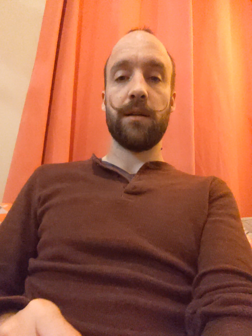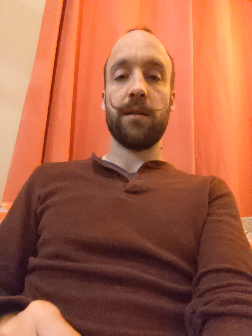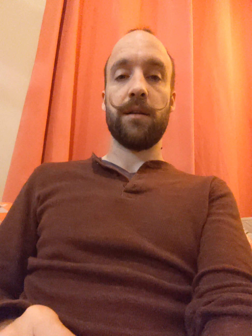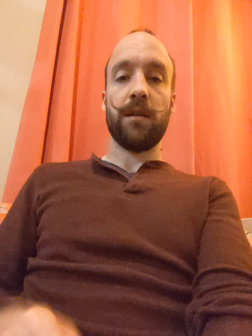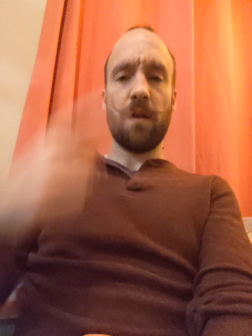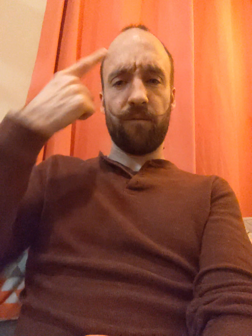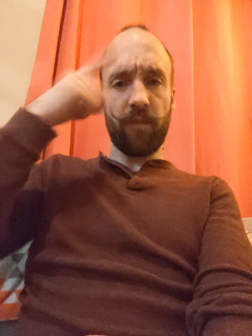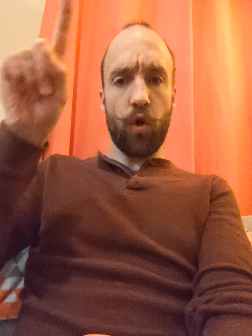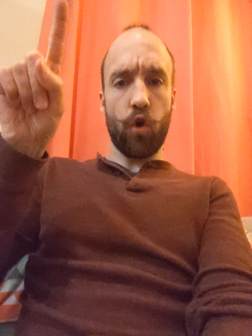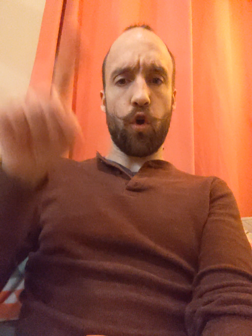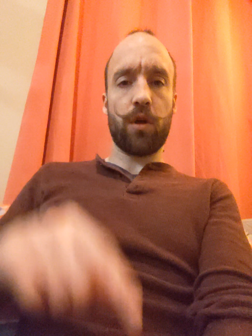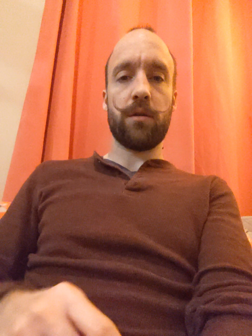for